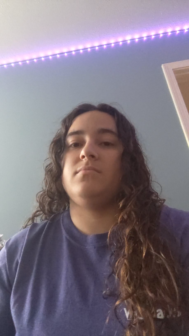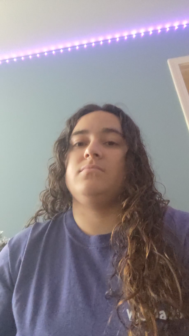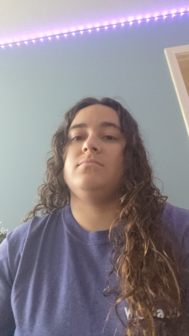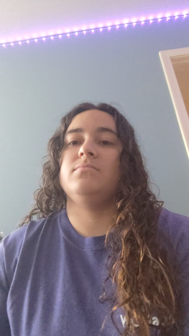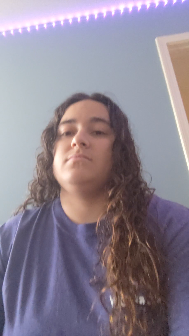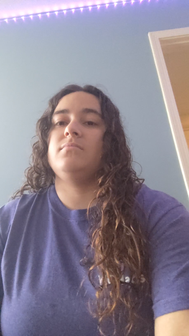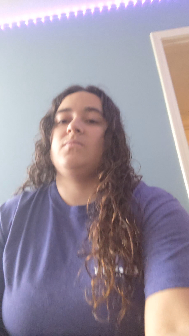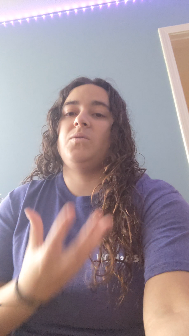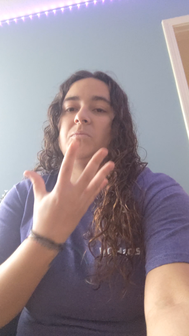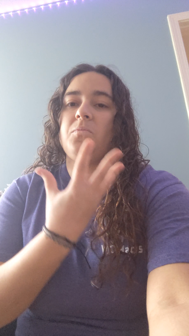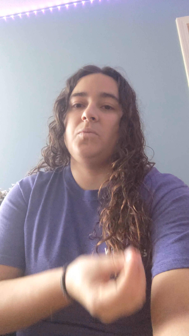poor